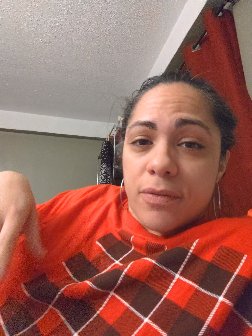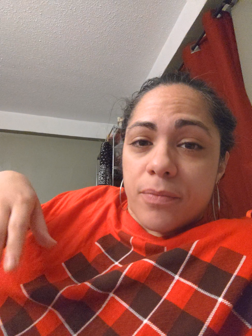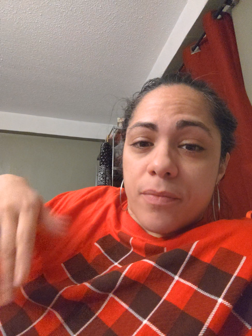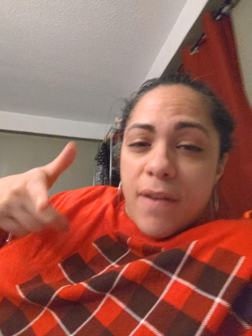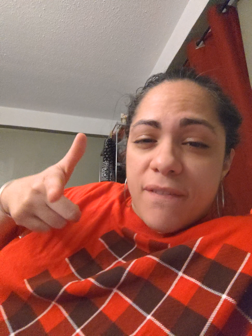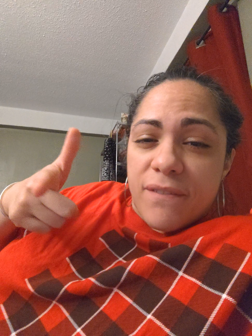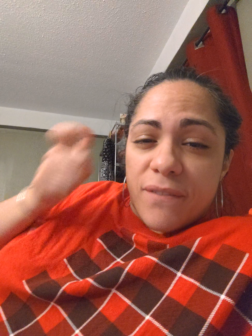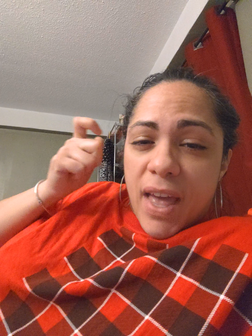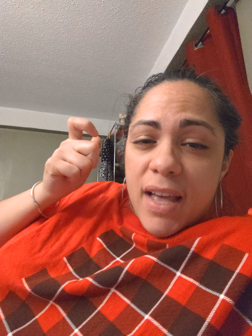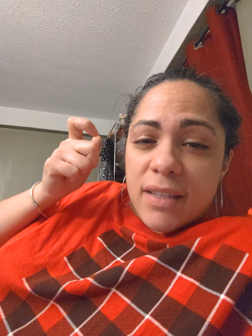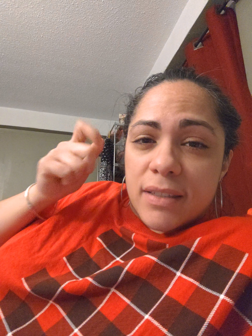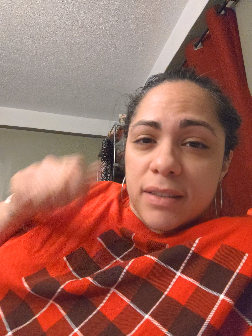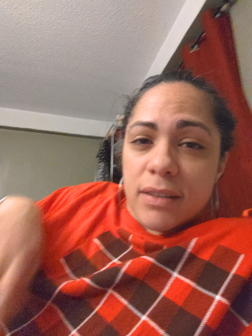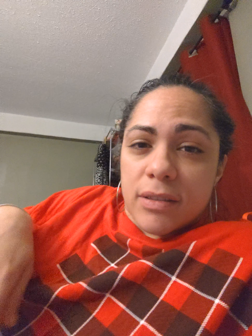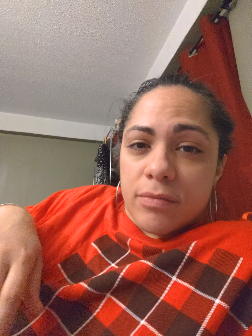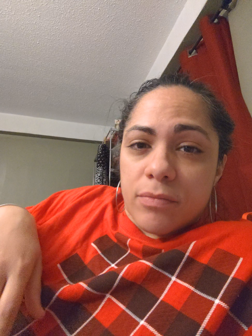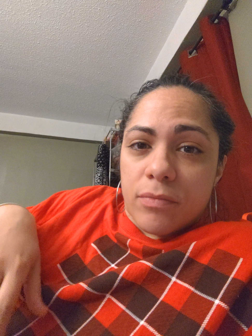fast